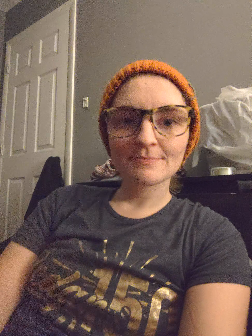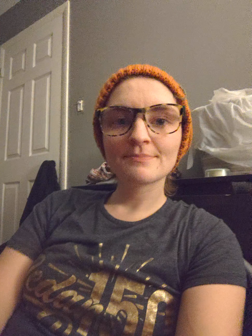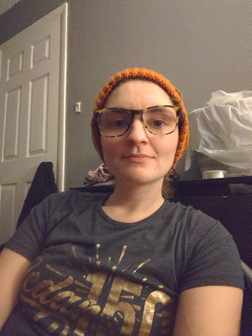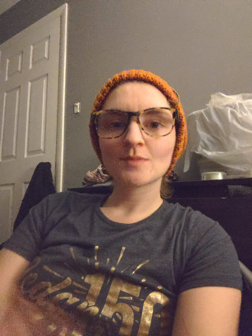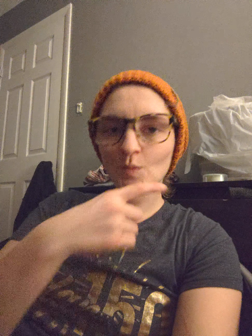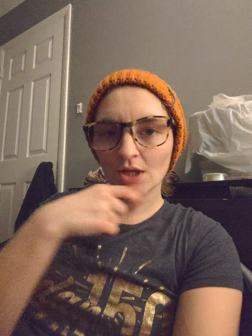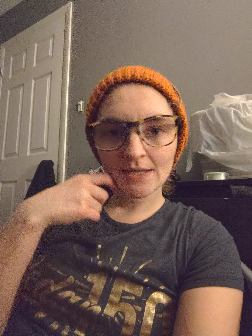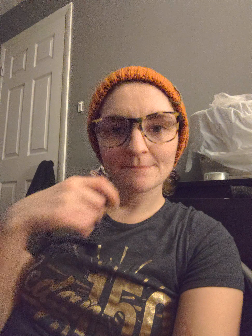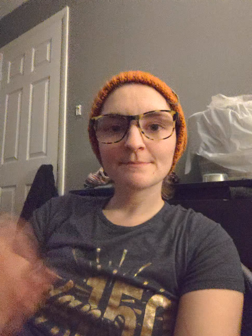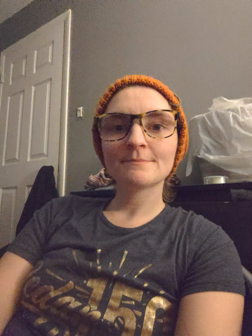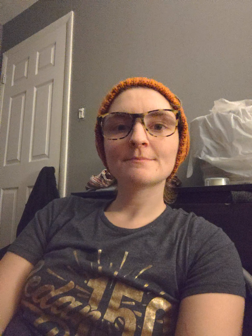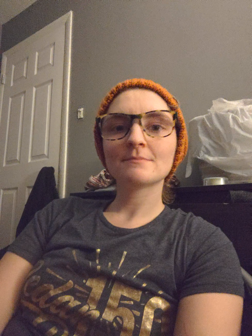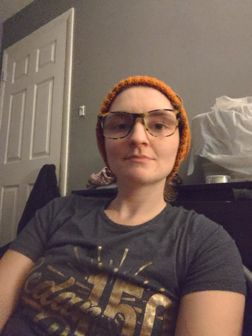dry